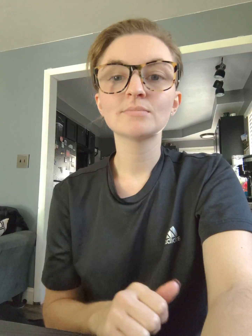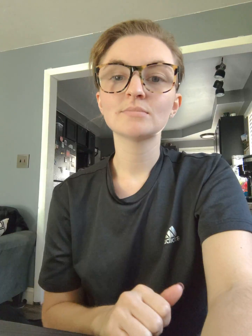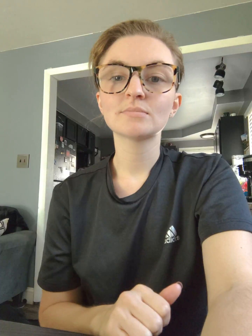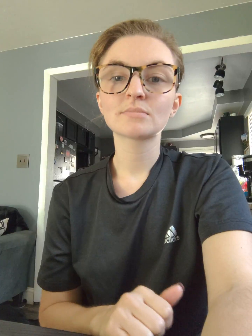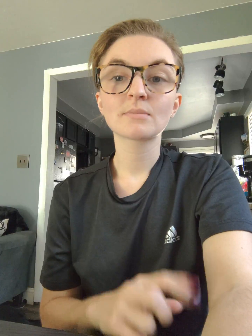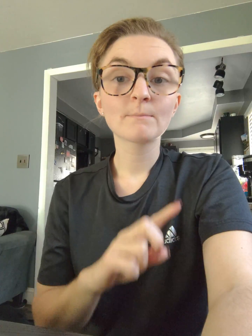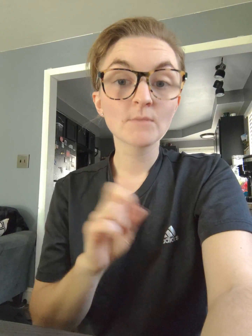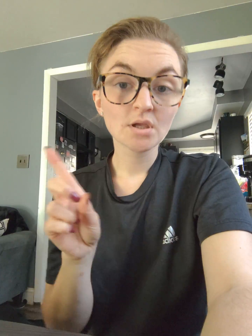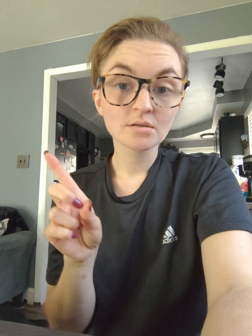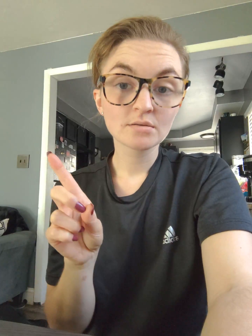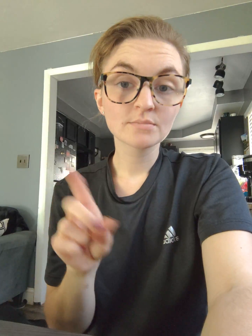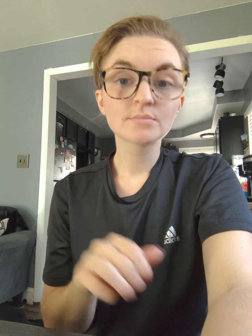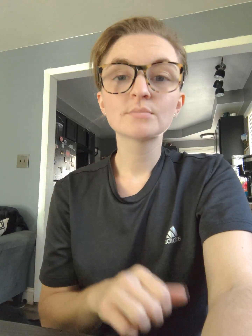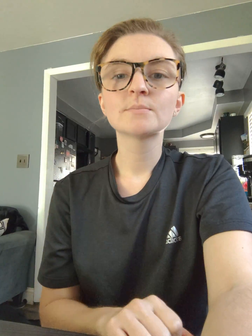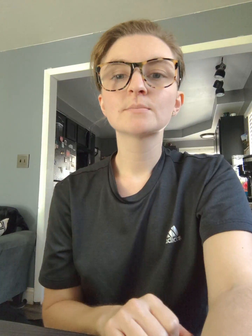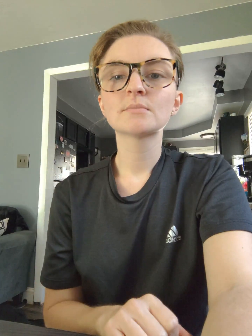but